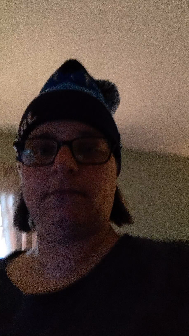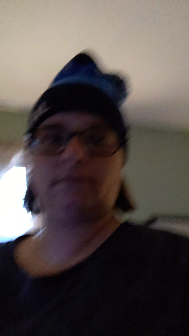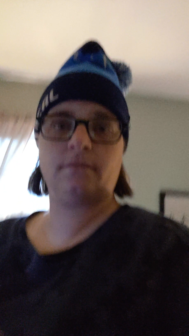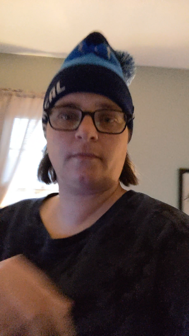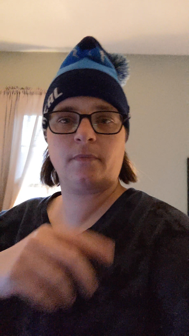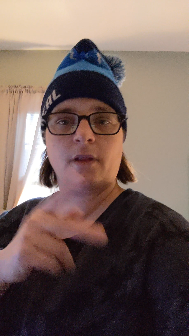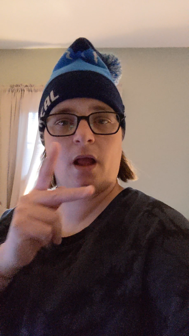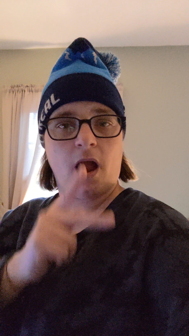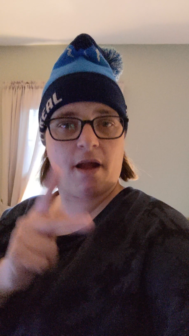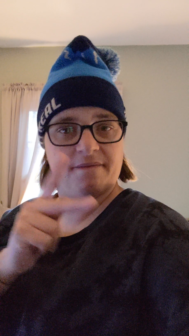careful